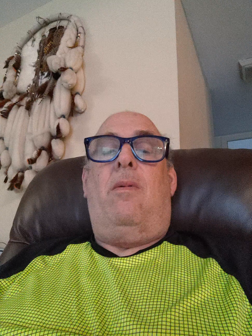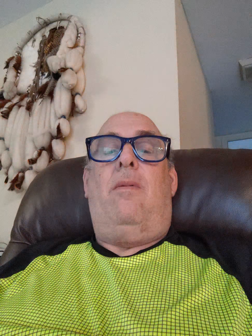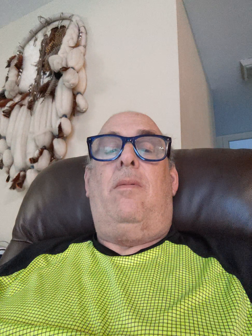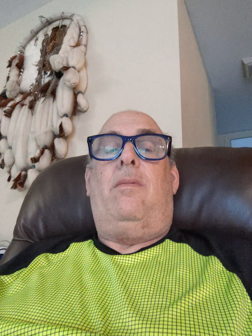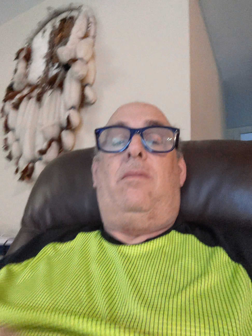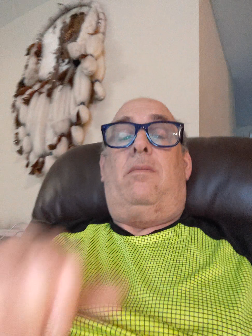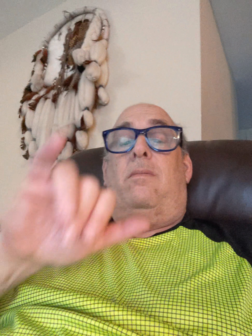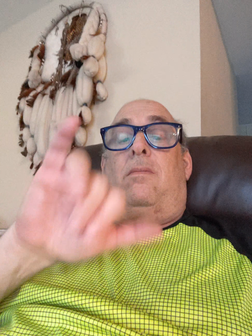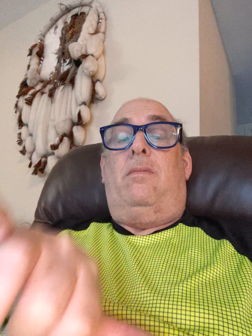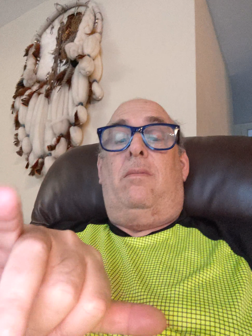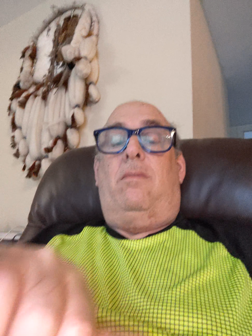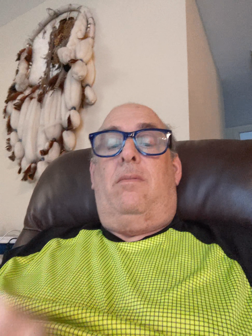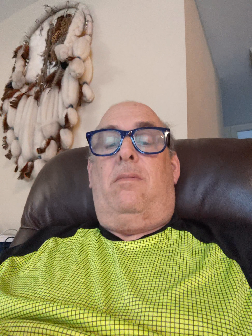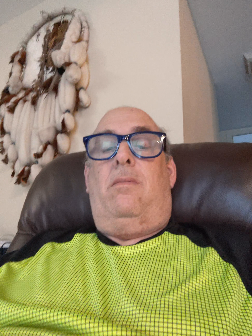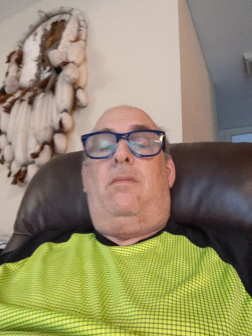that